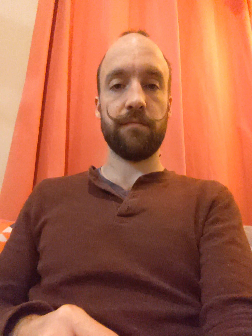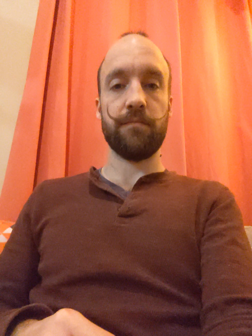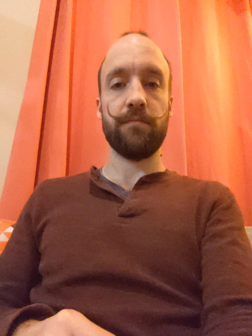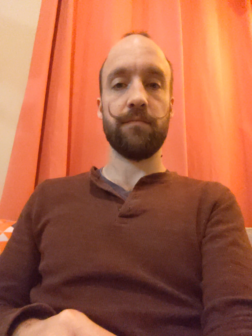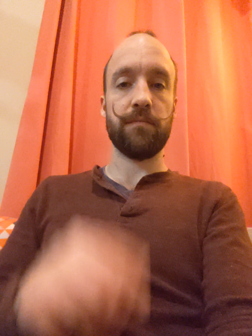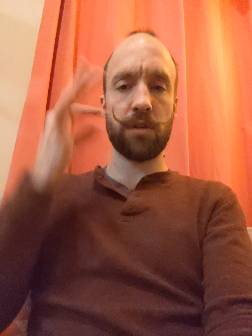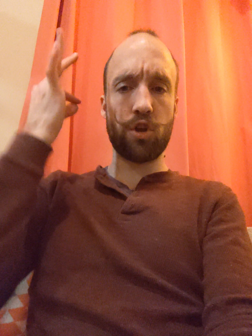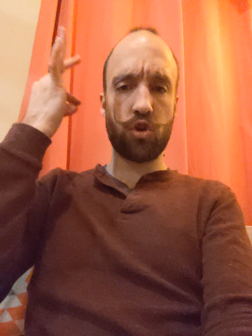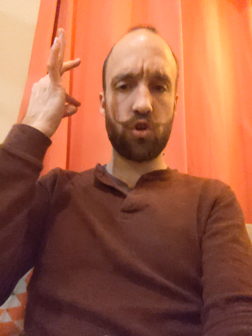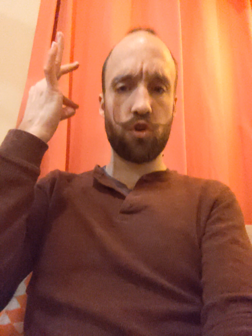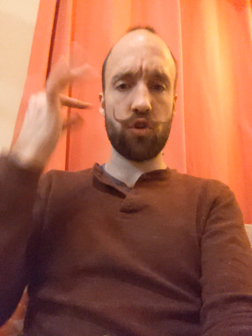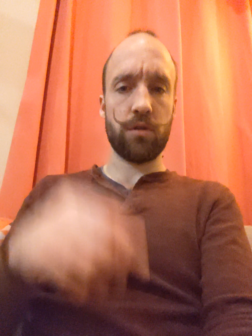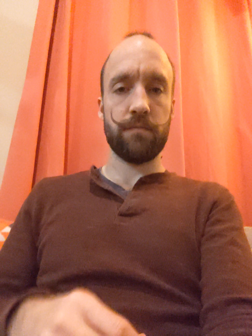hair